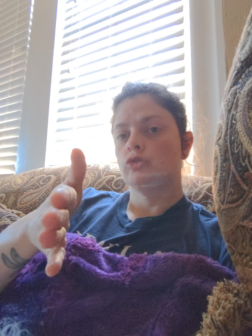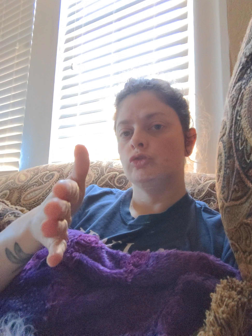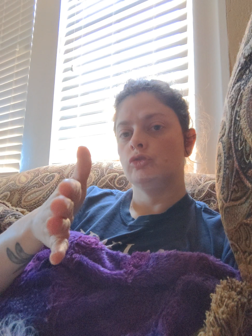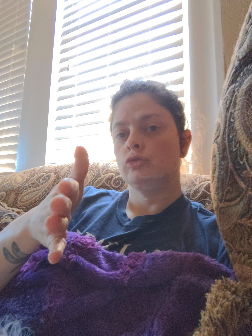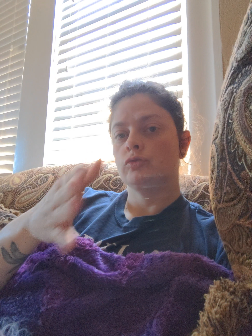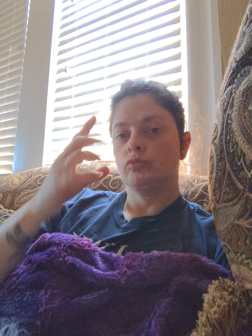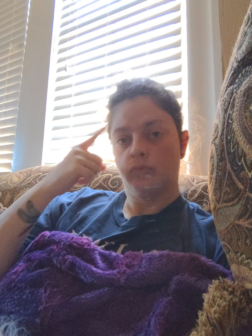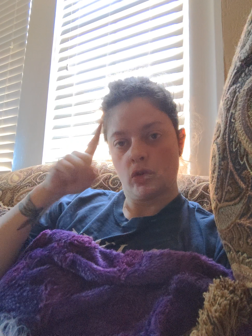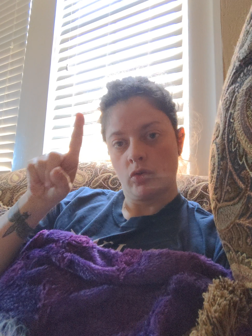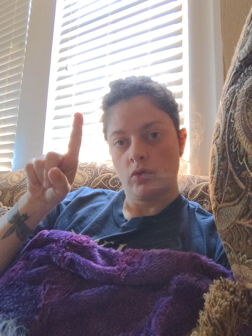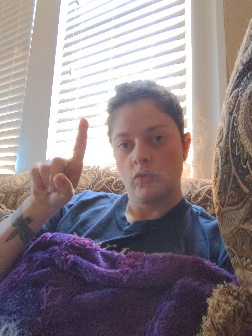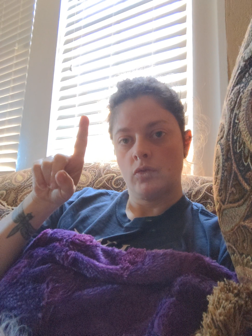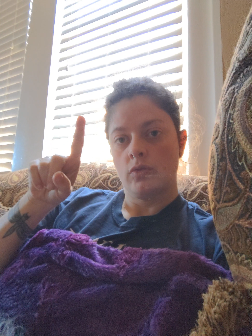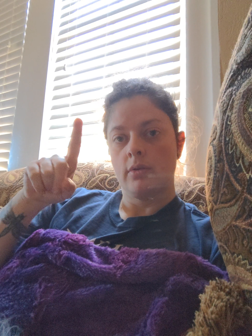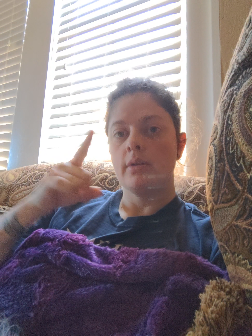for